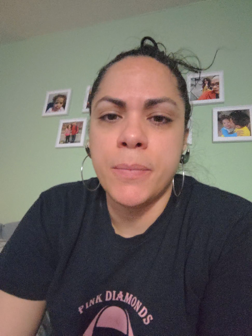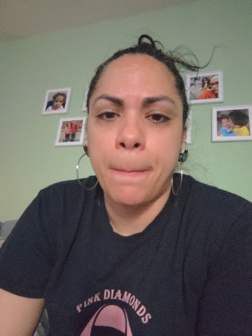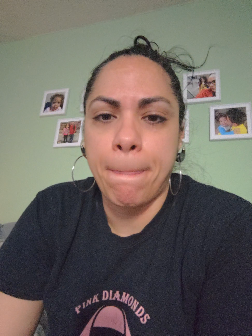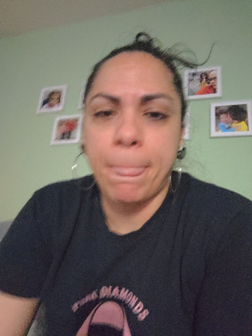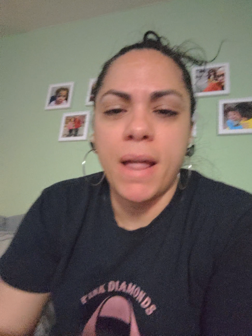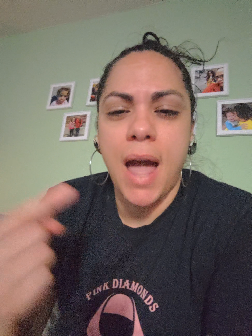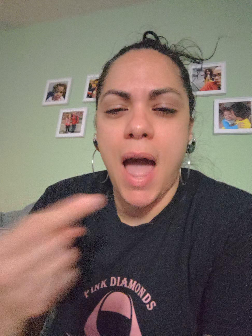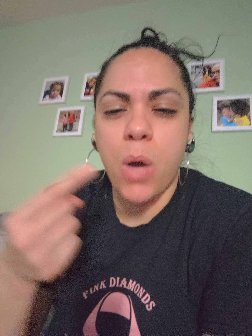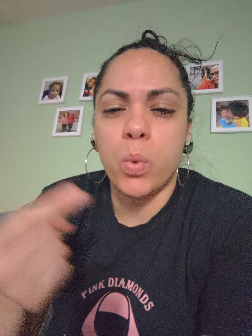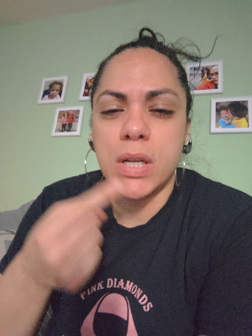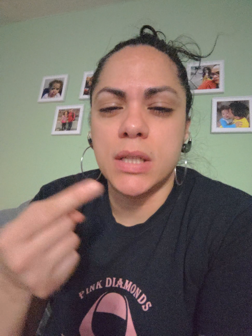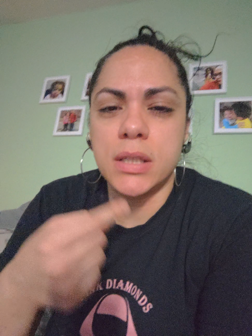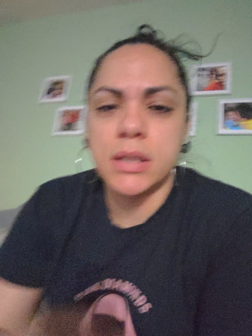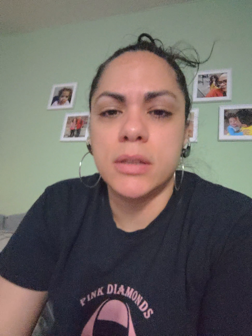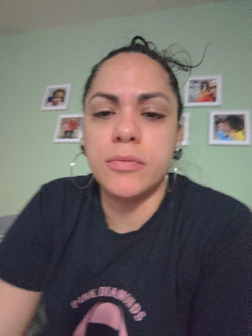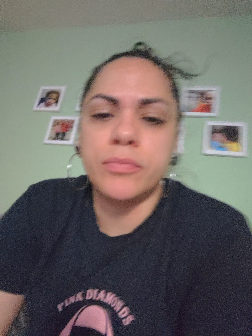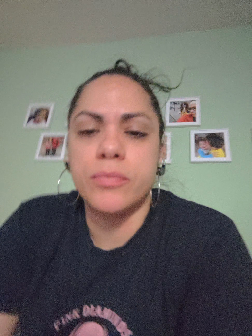owie